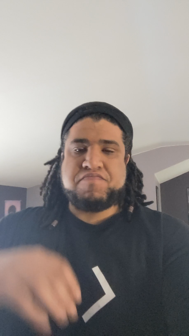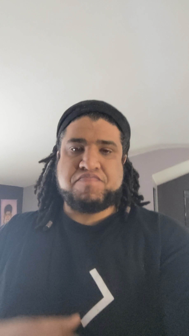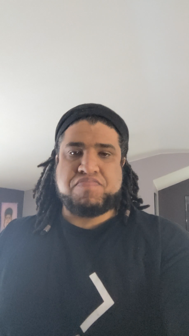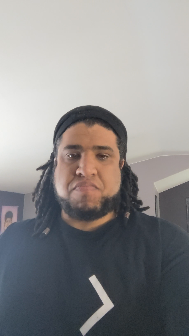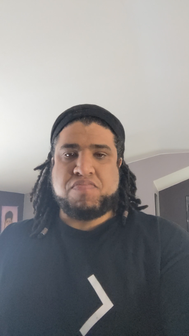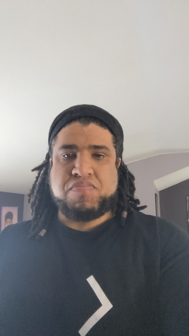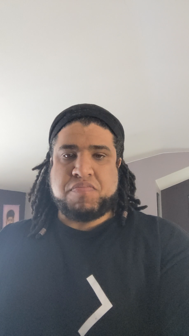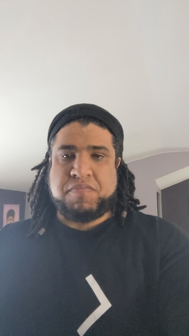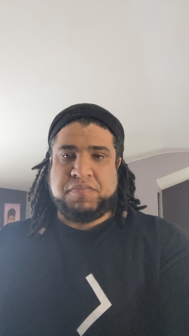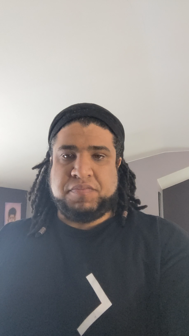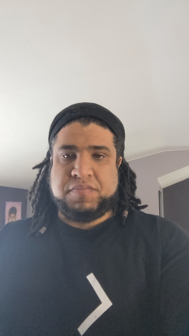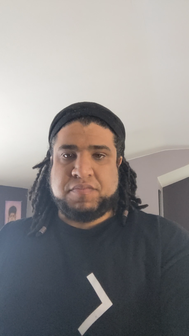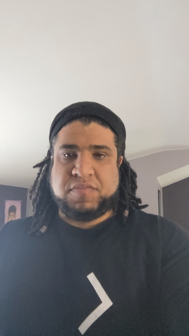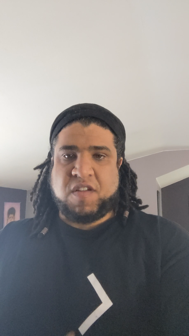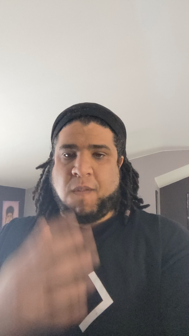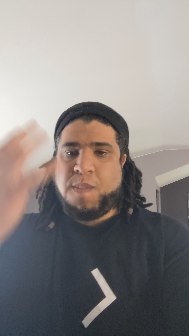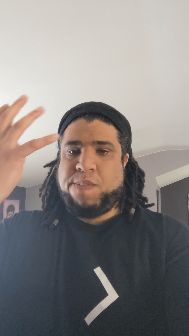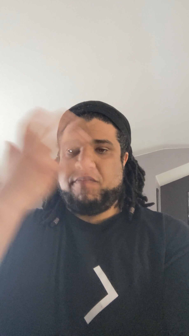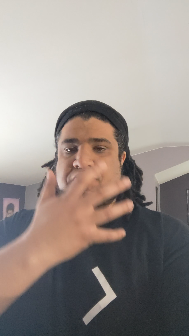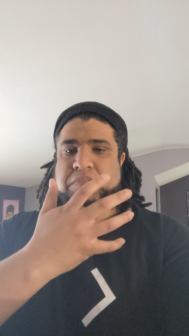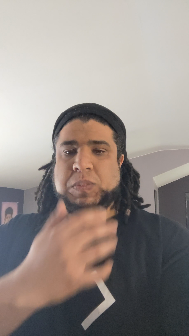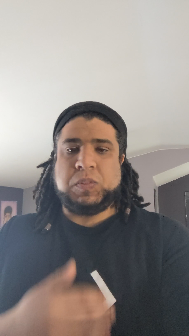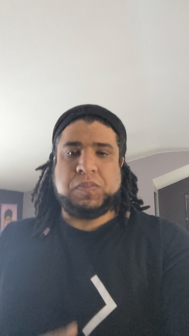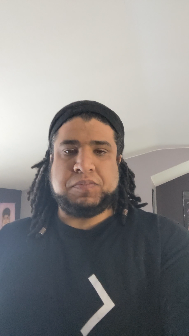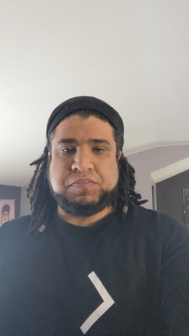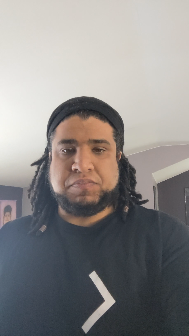dark